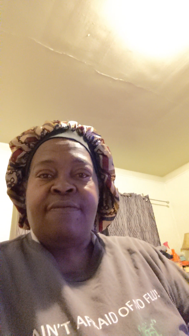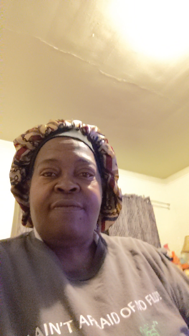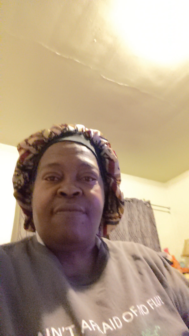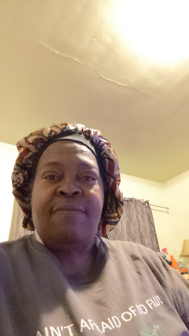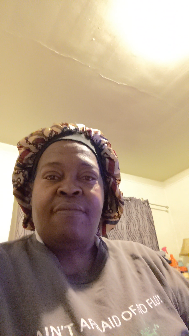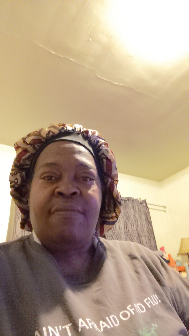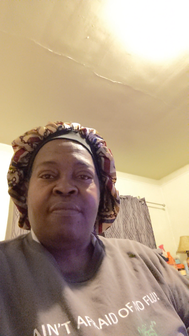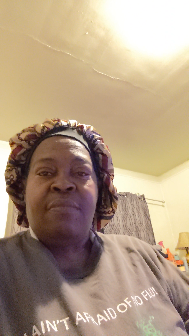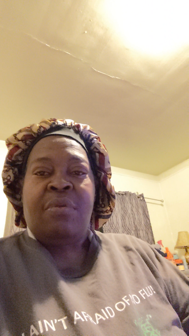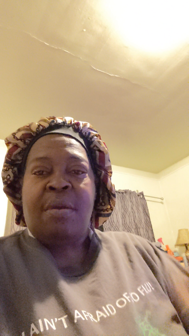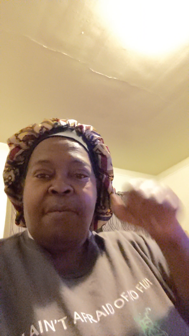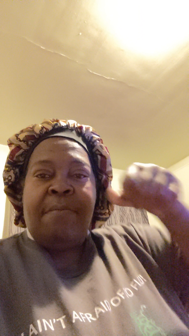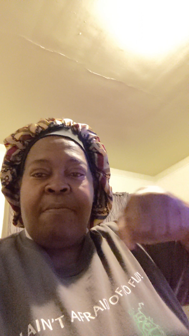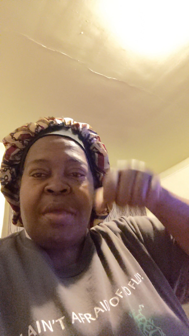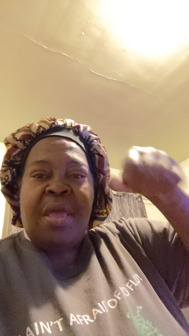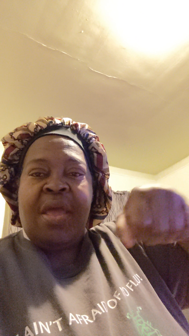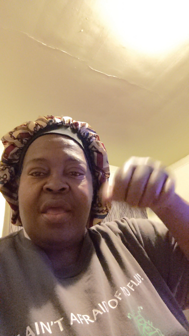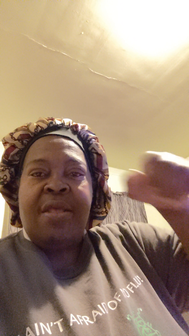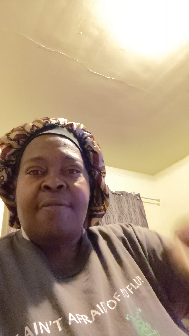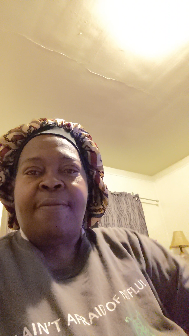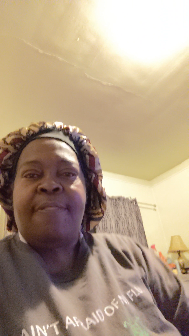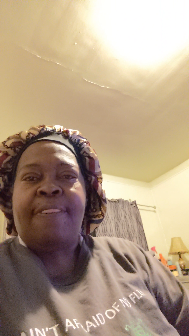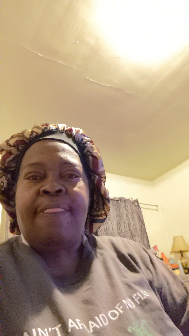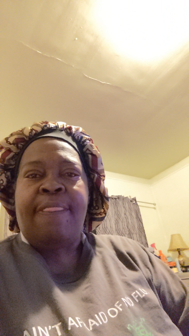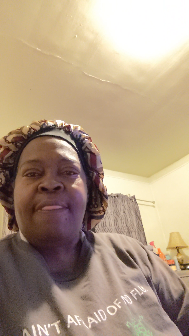bicycle